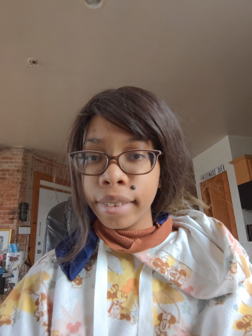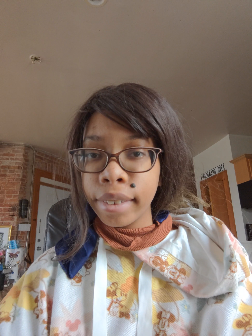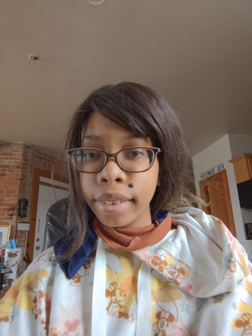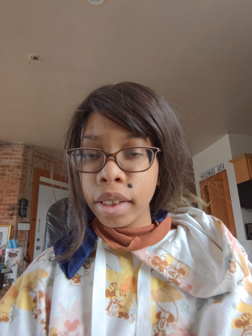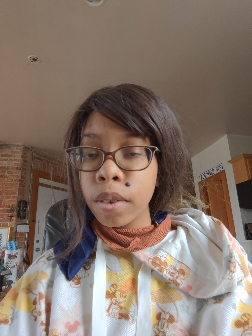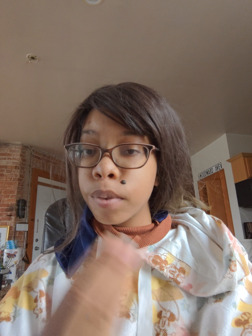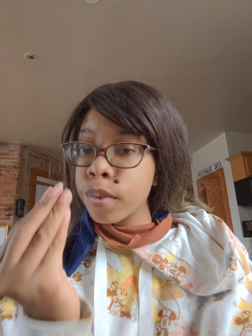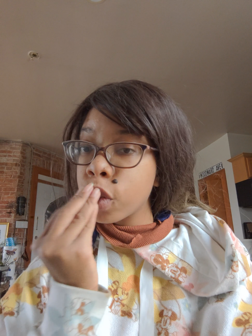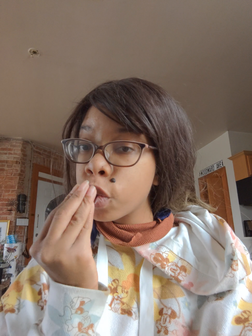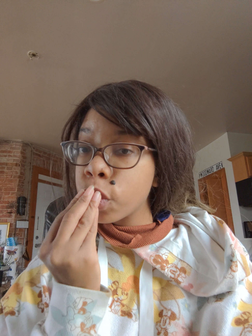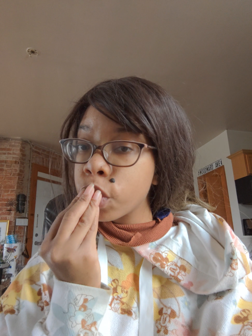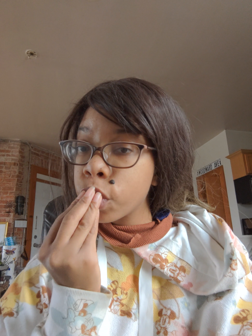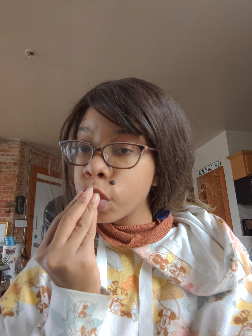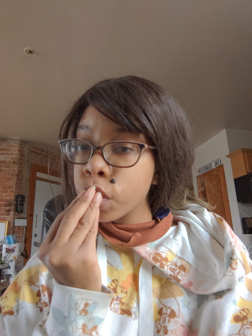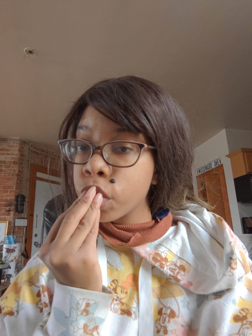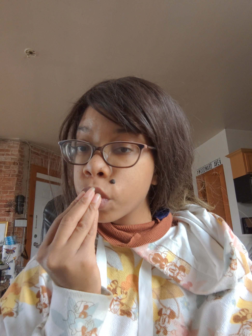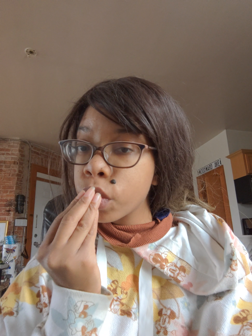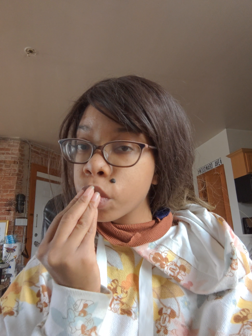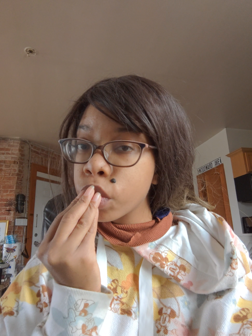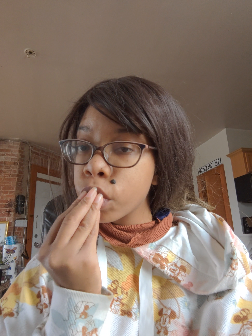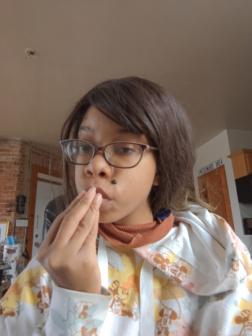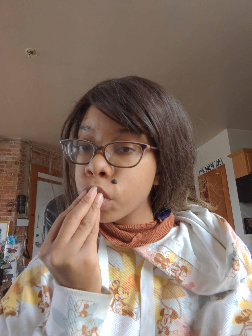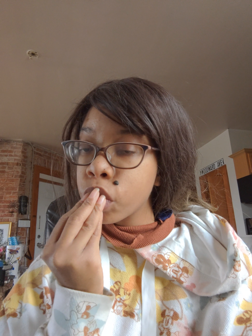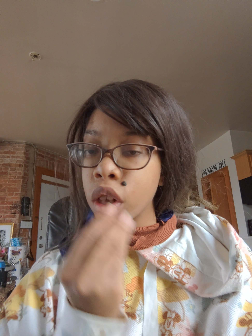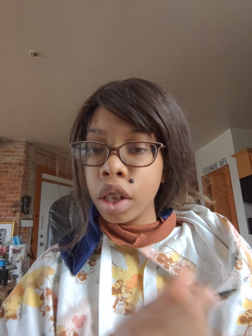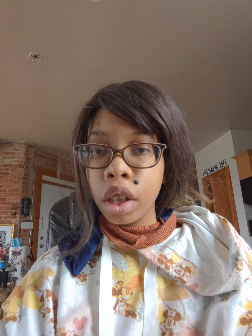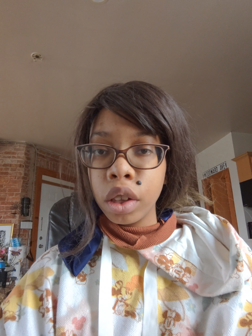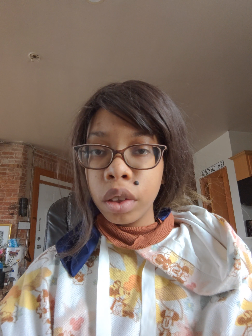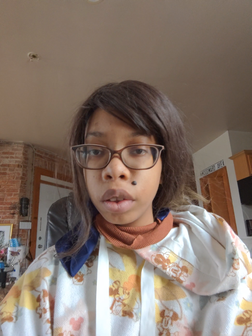food